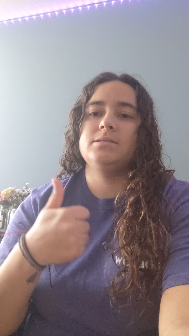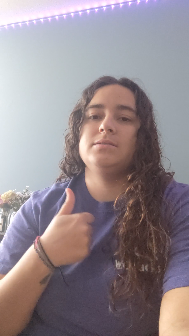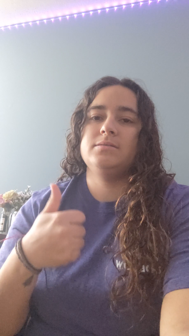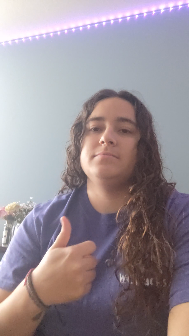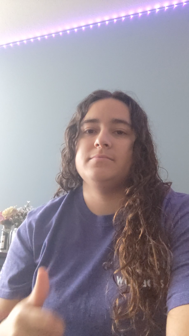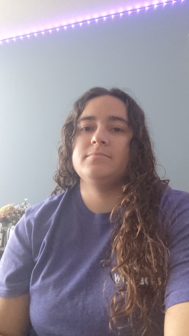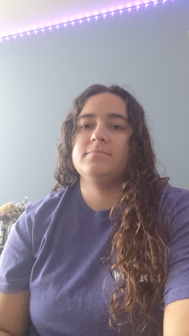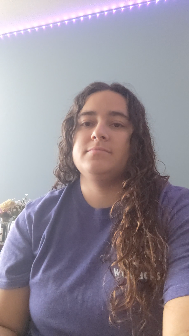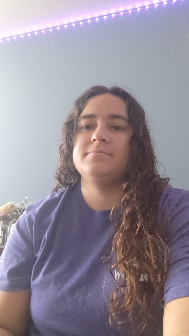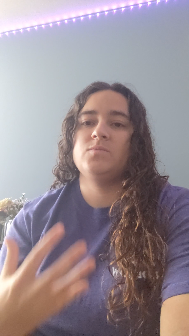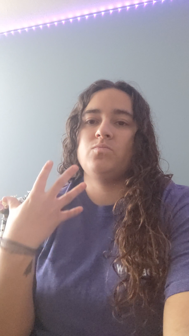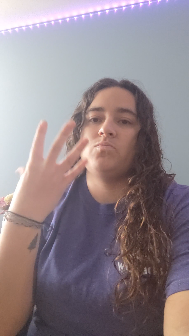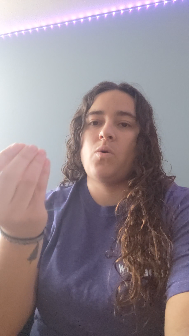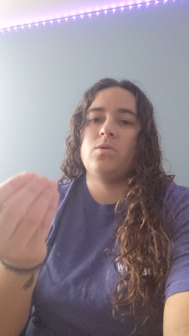going to